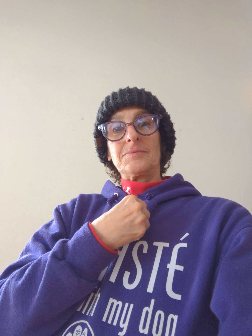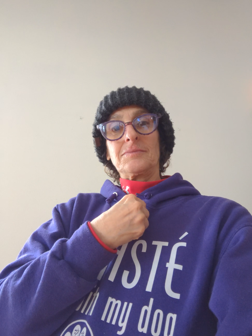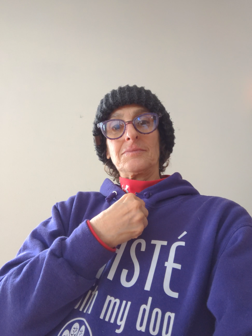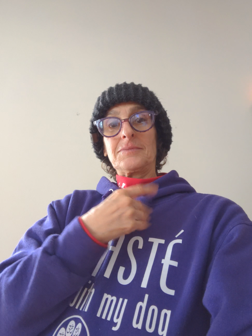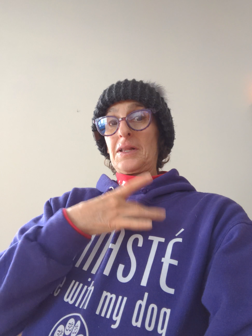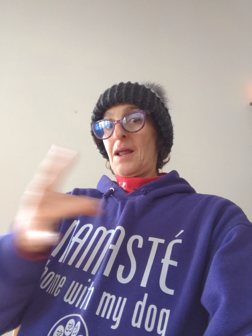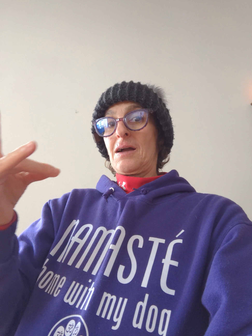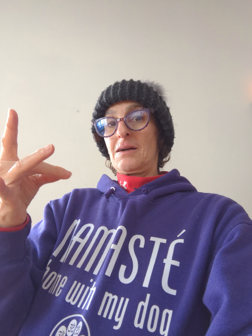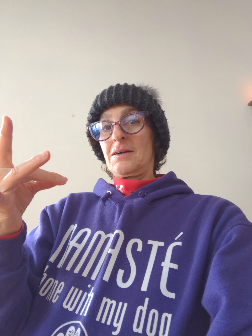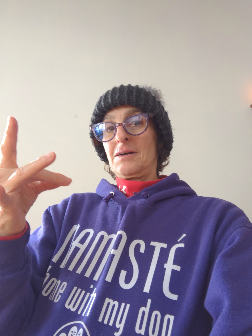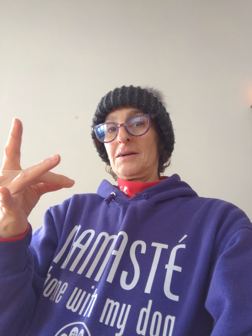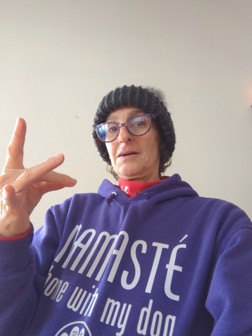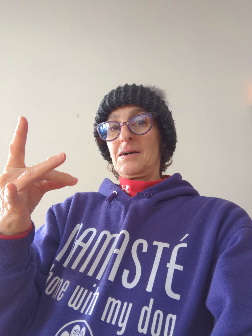like